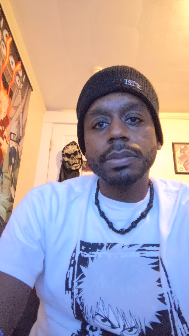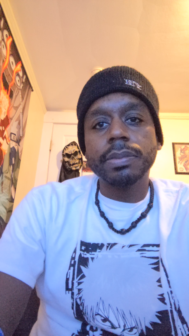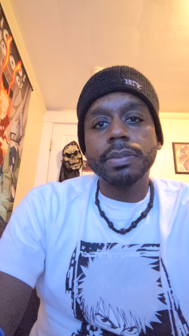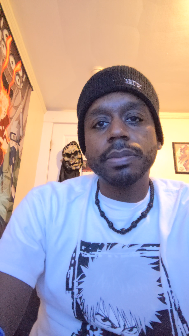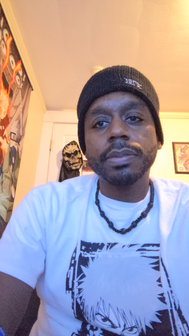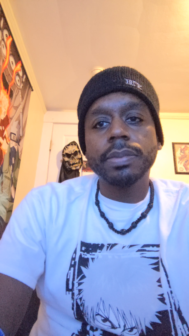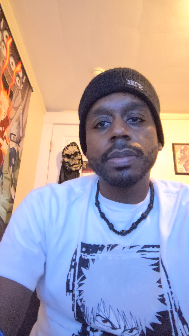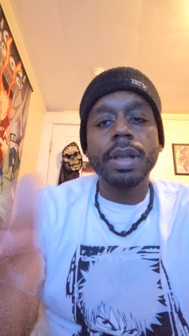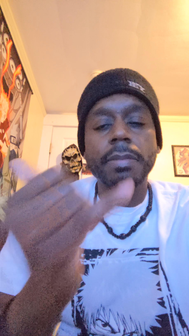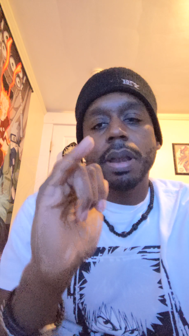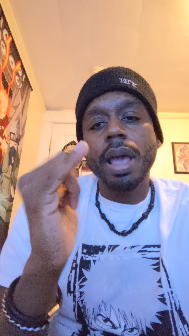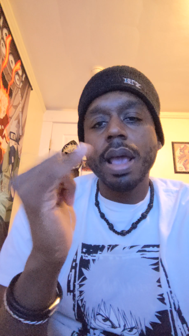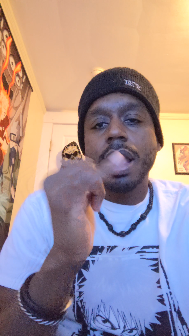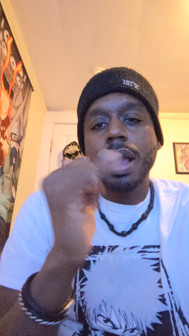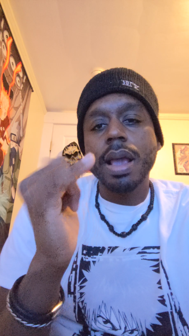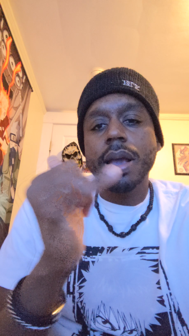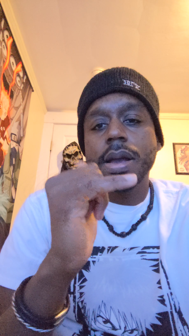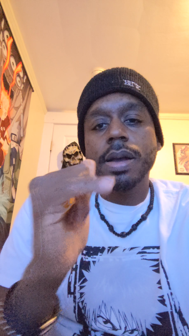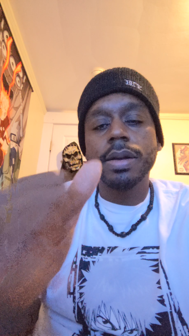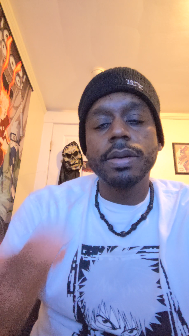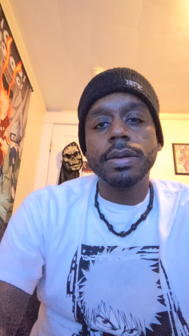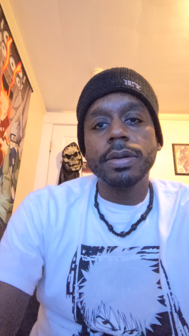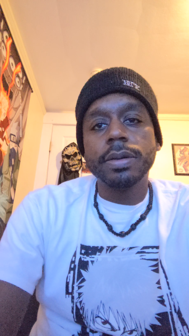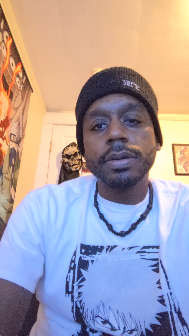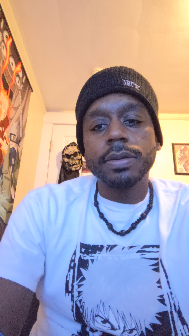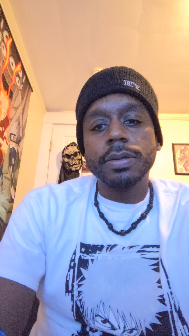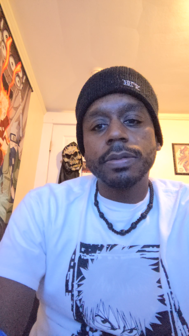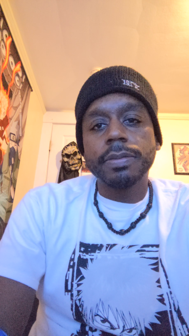play